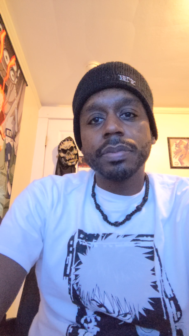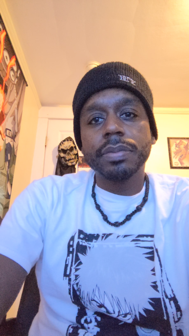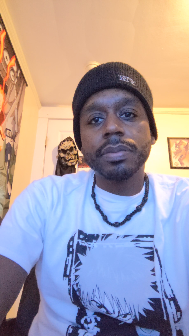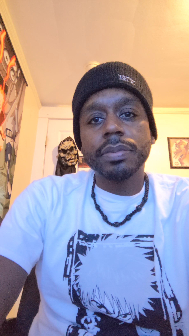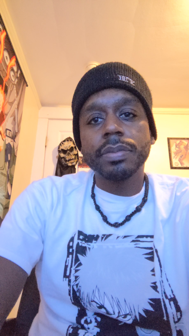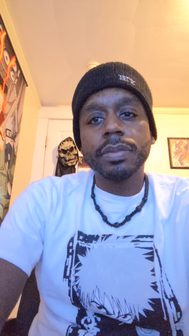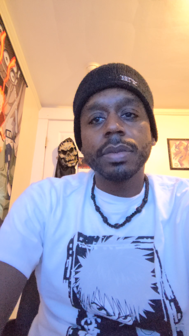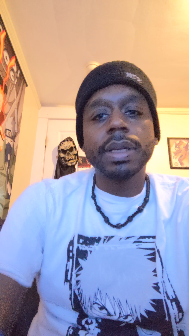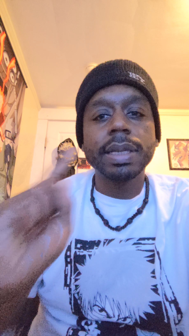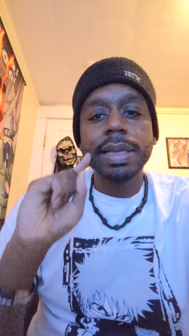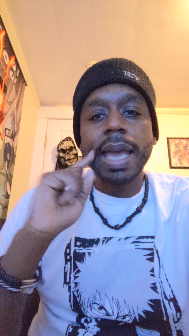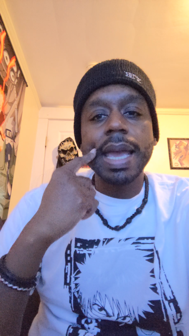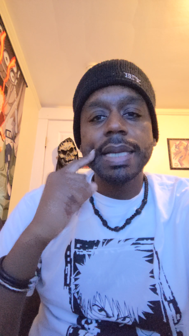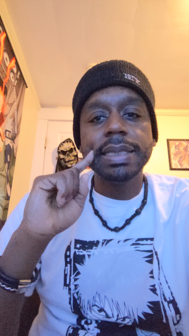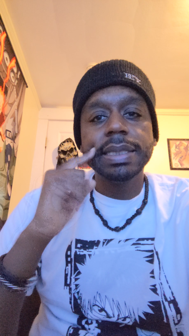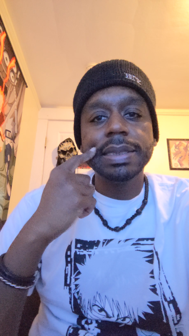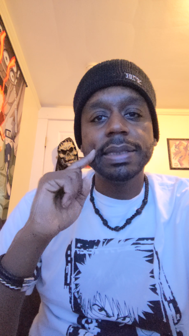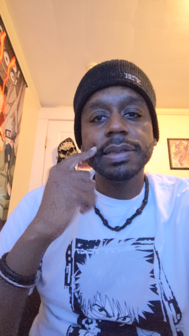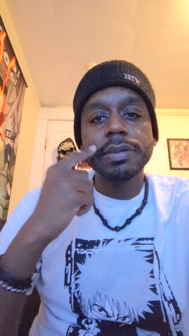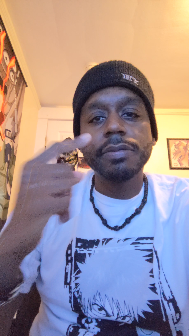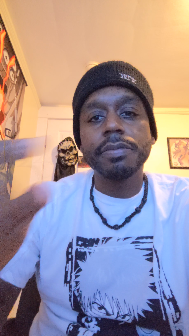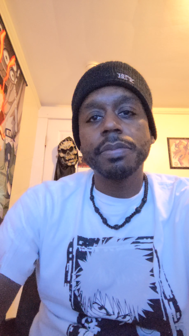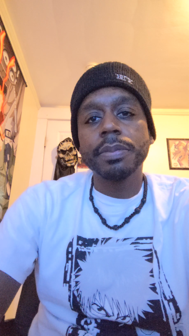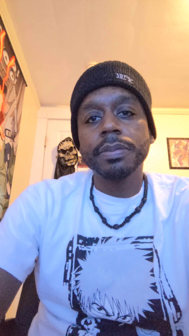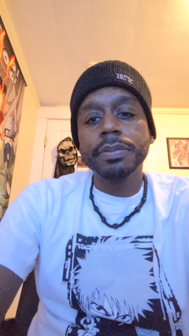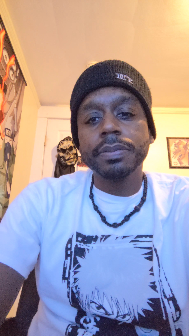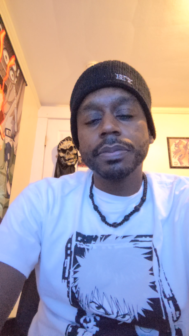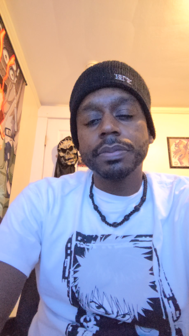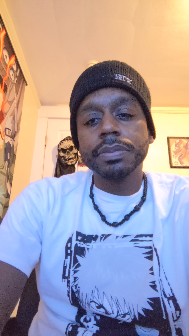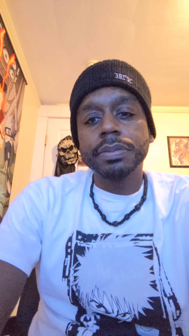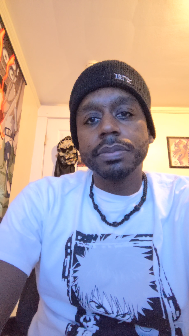candy